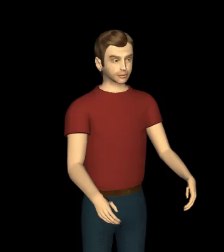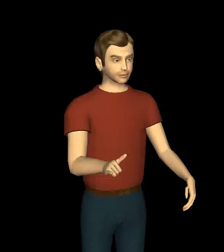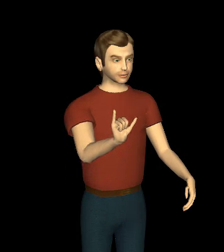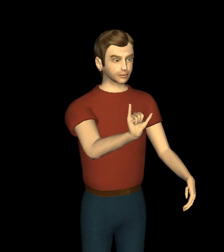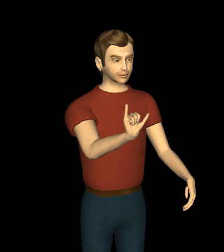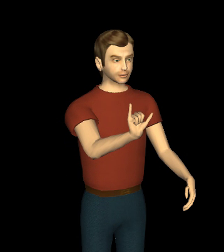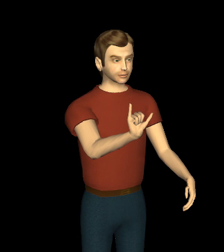من